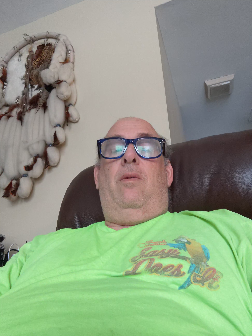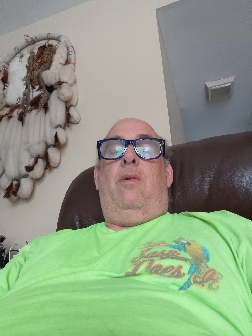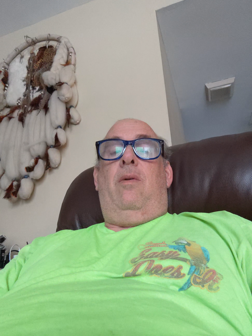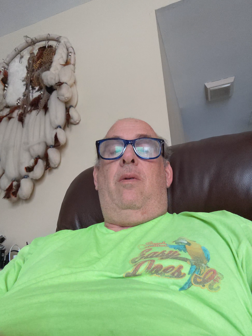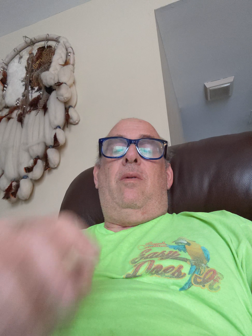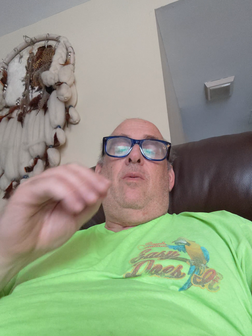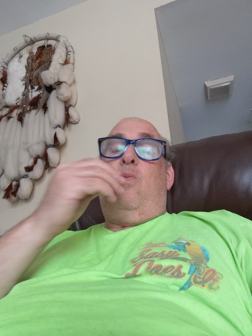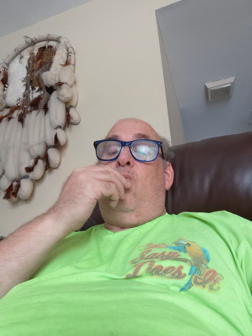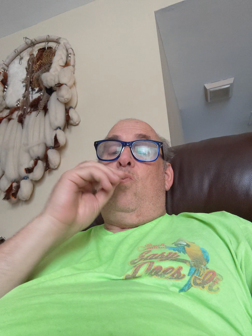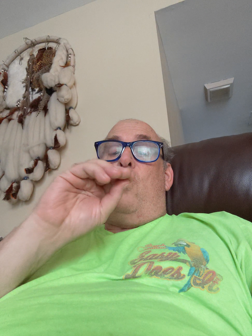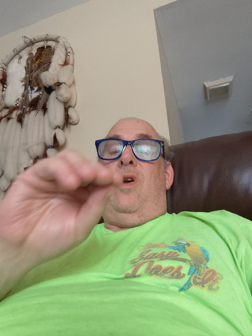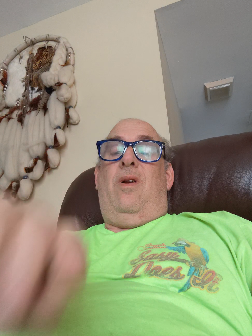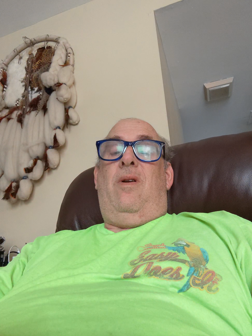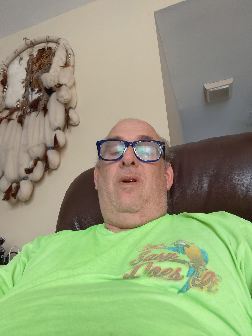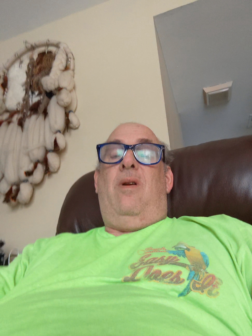kiss